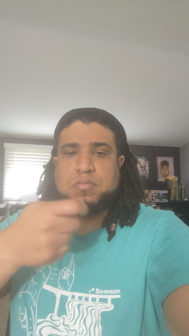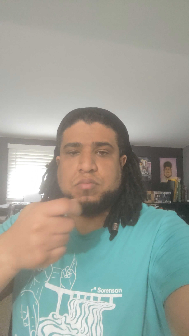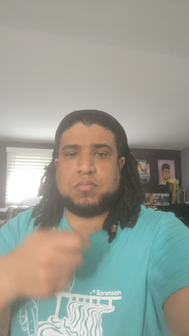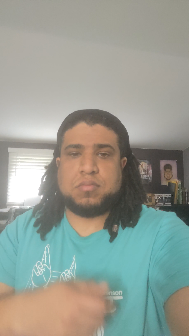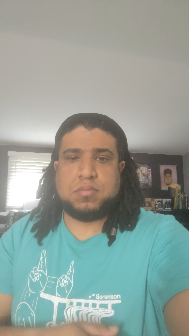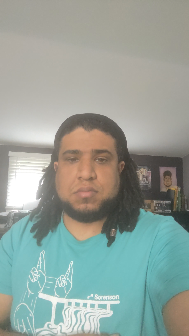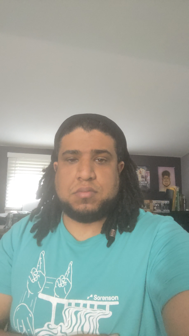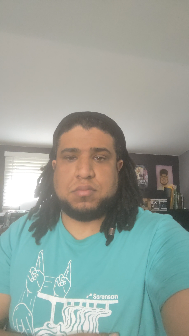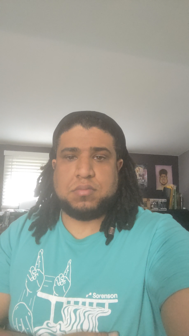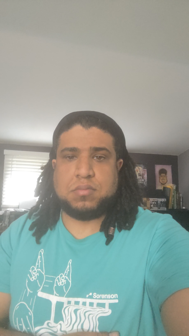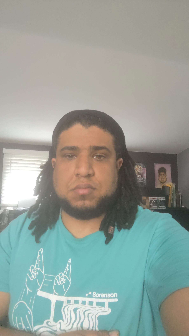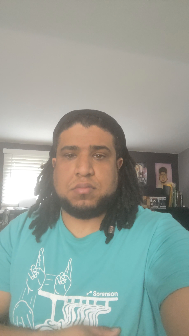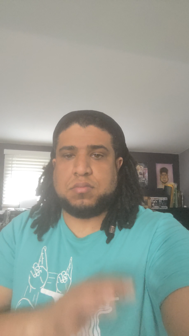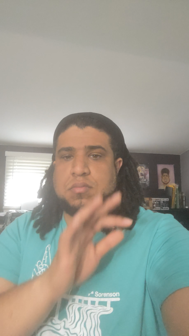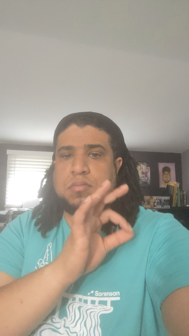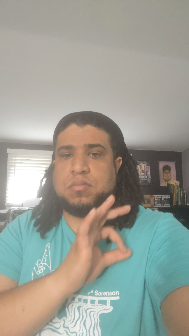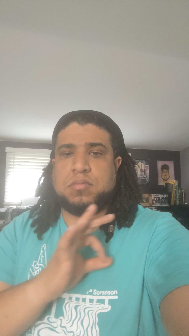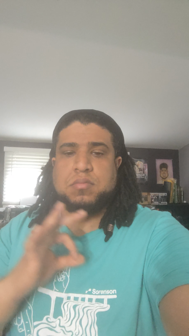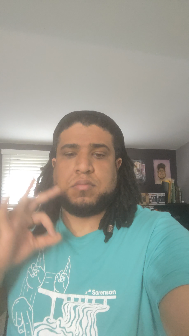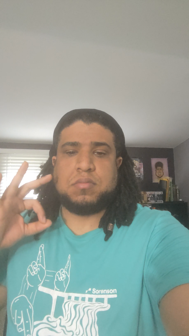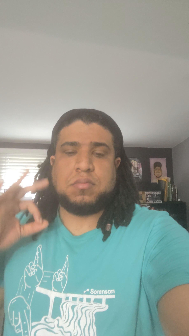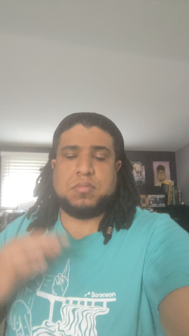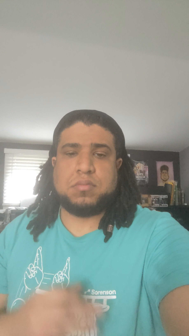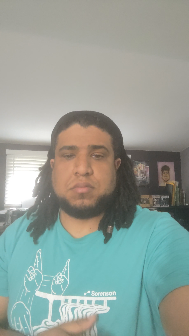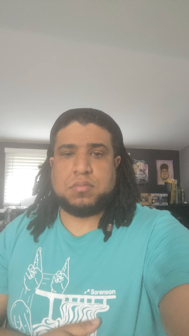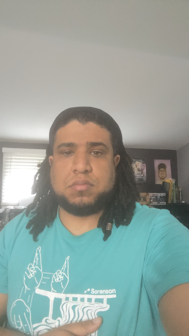beads